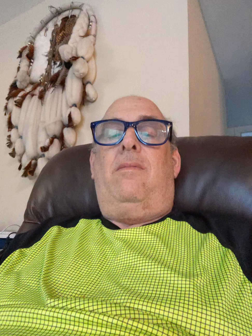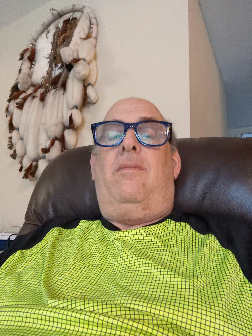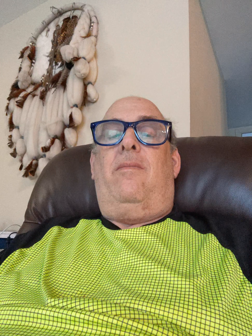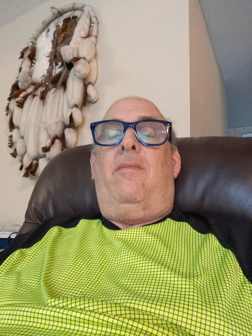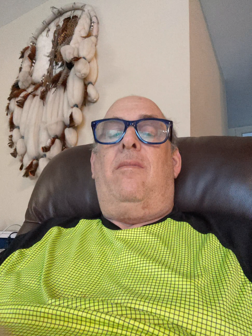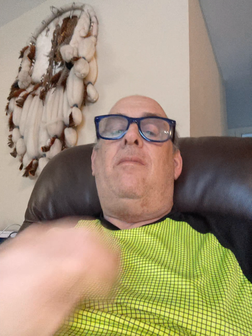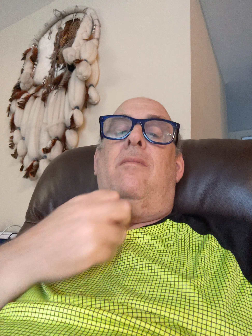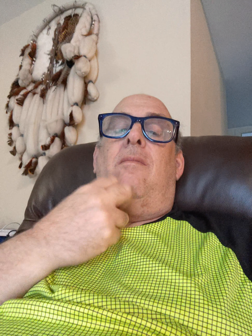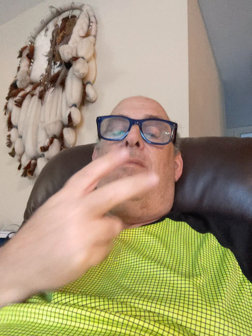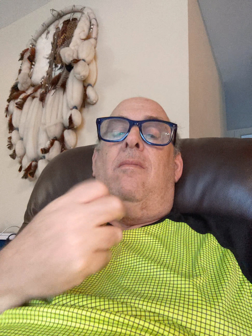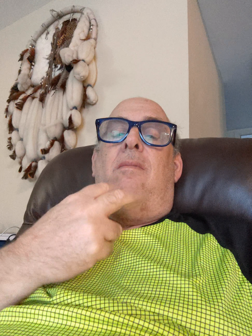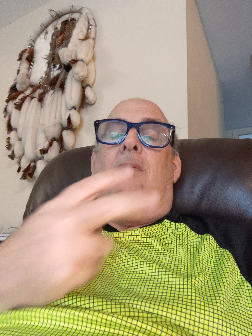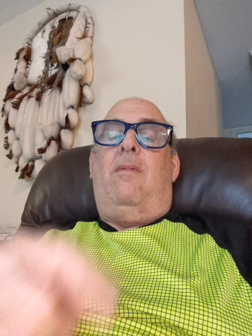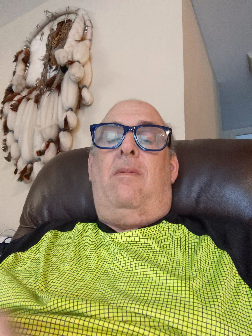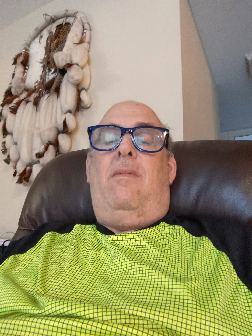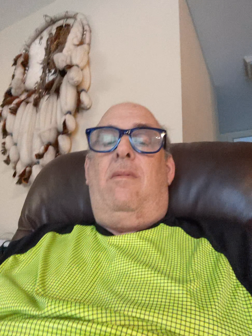frog